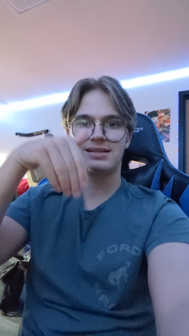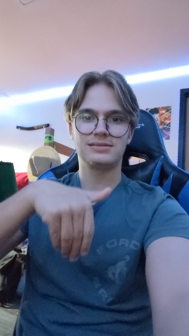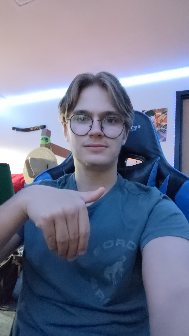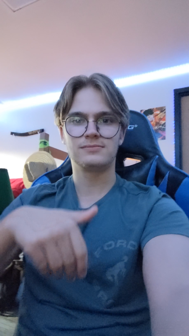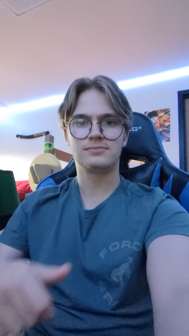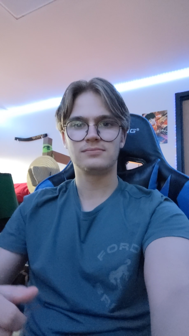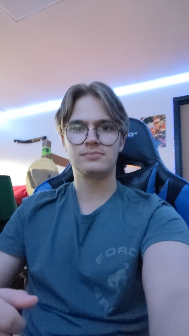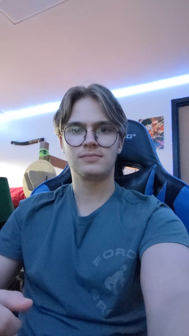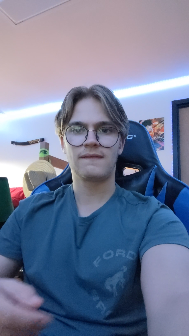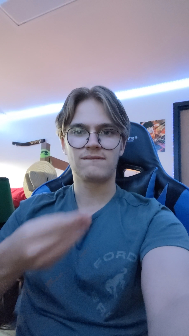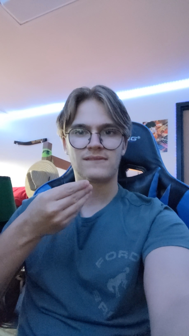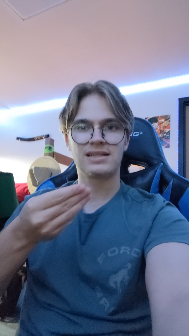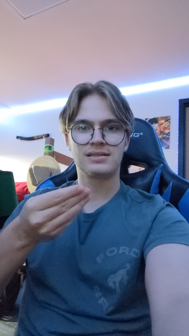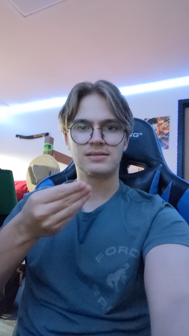feed